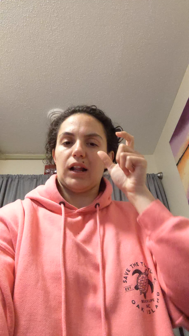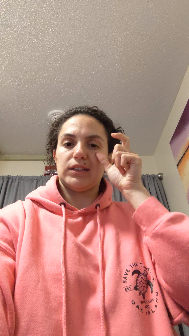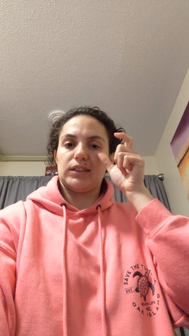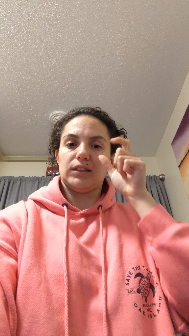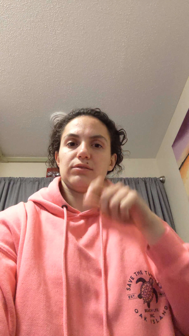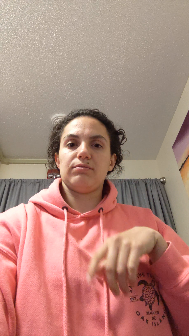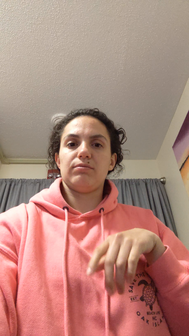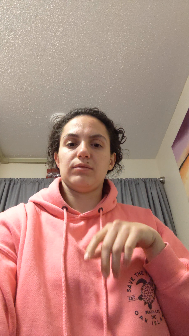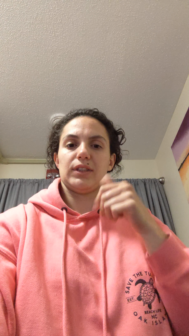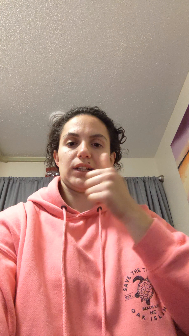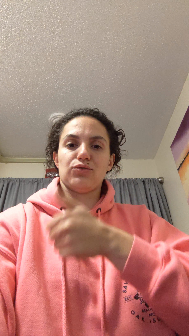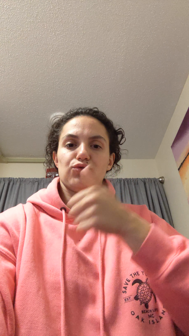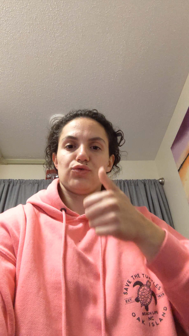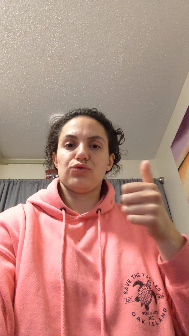each